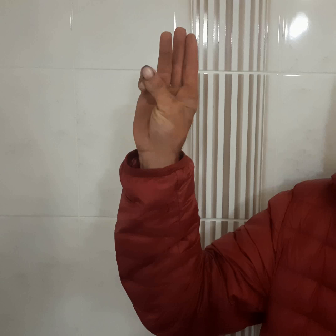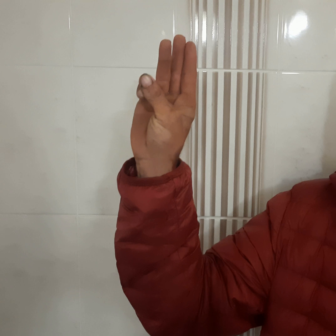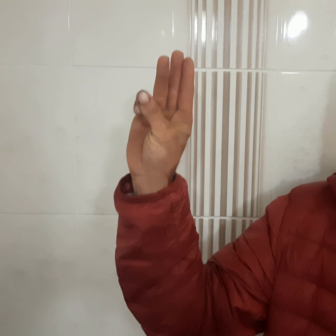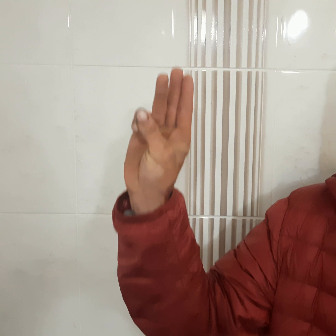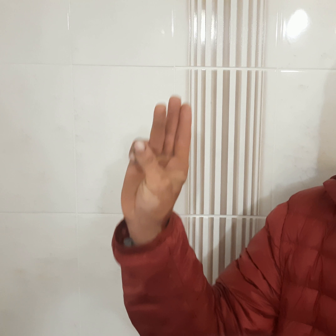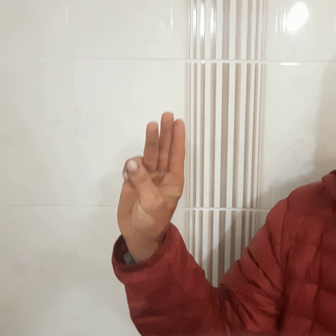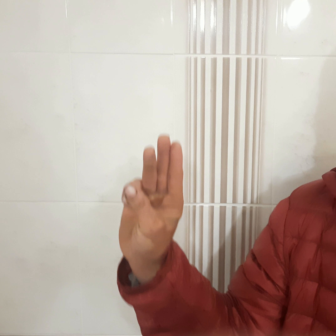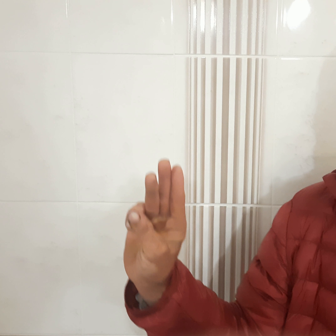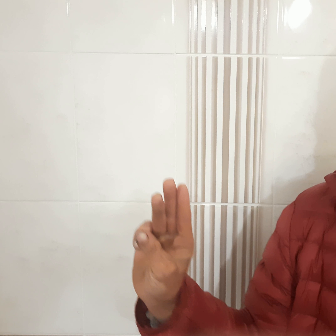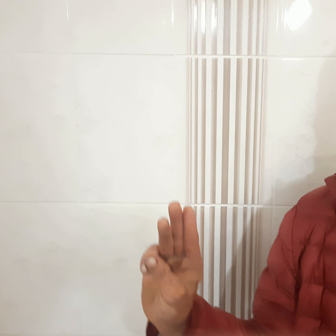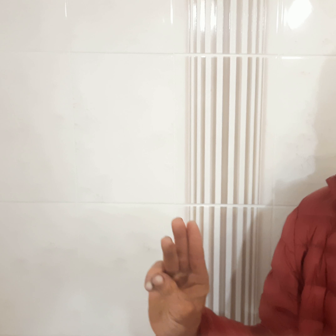Щ